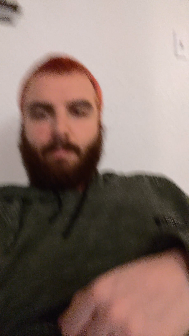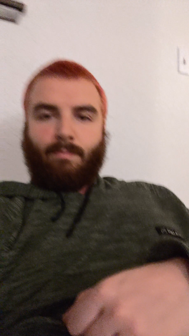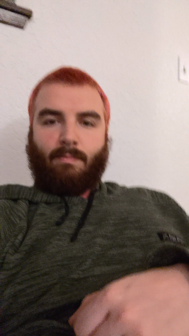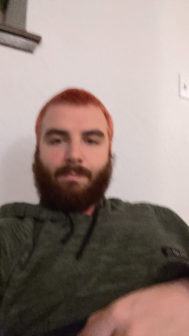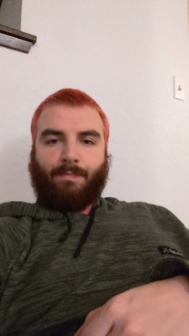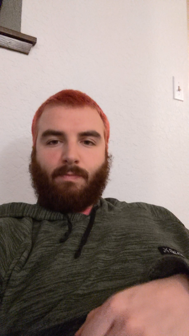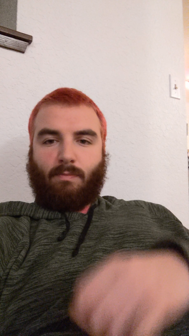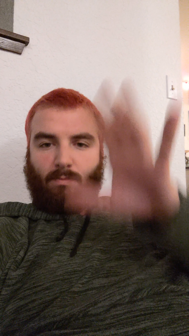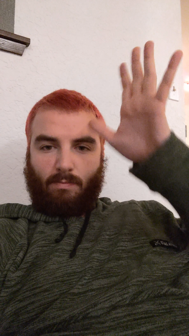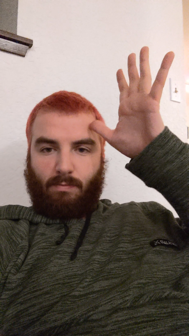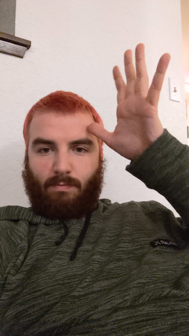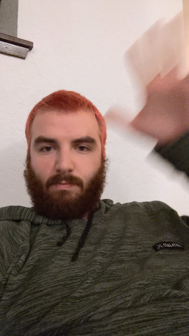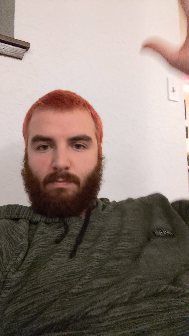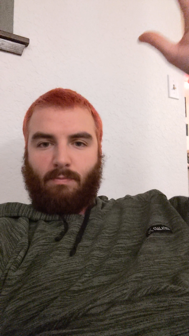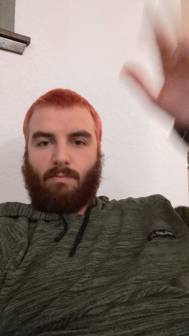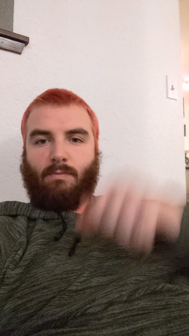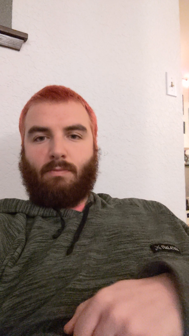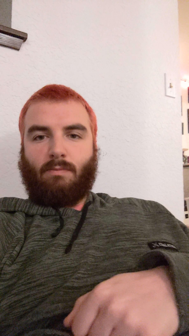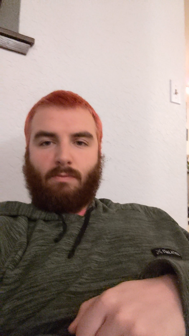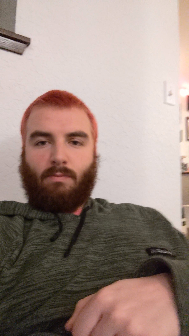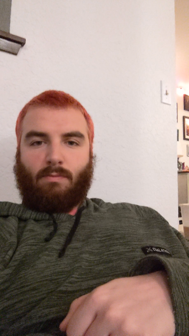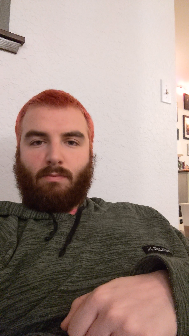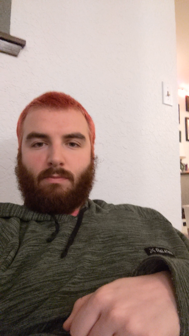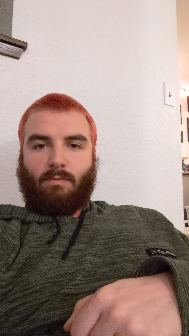deer